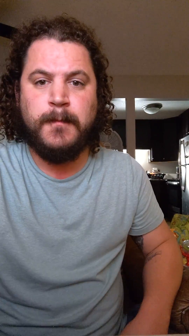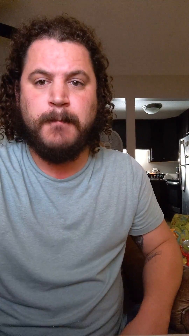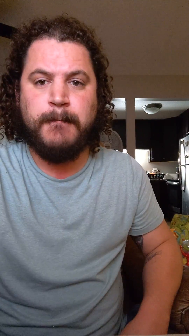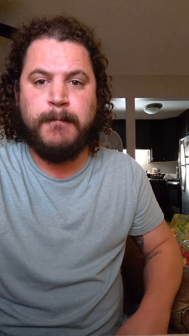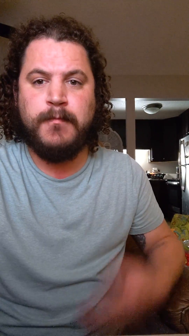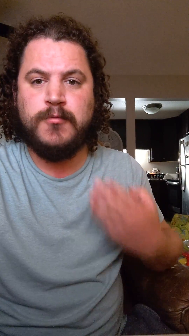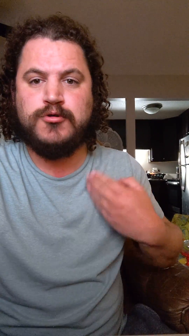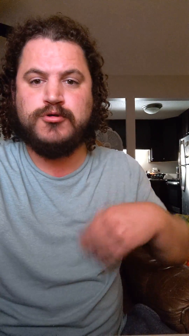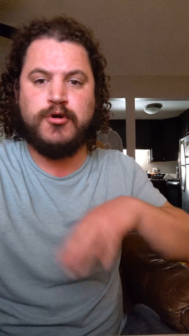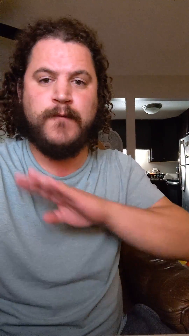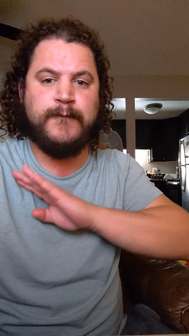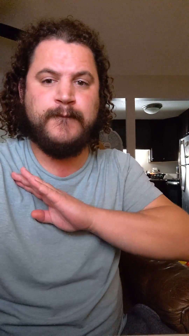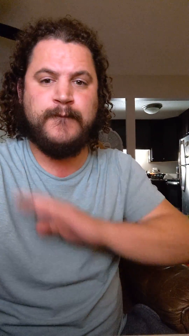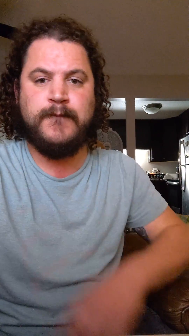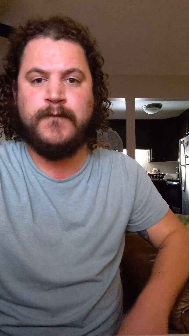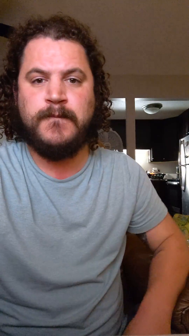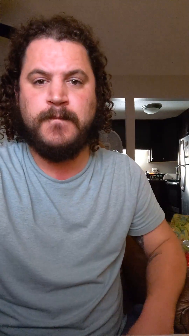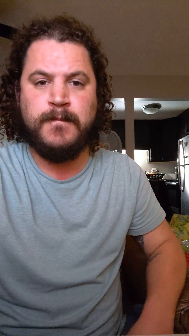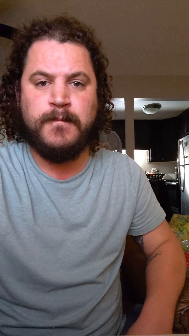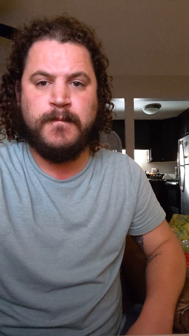scarf